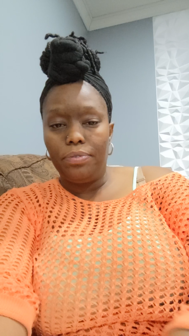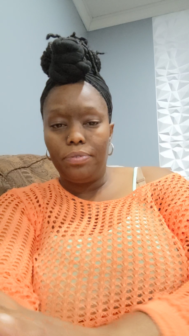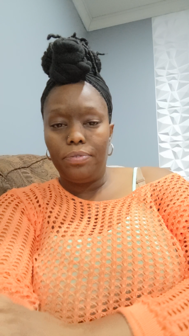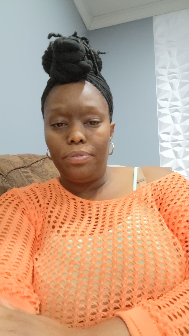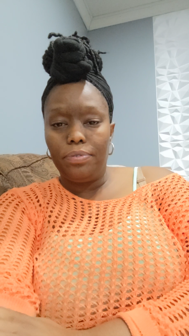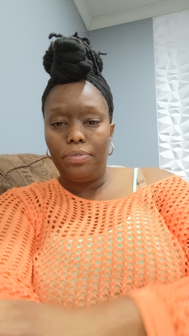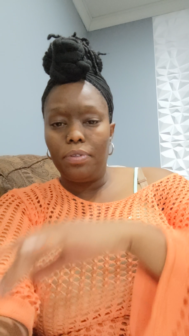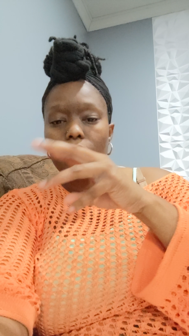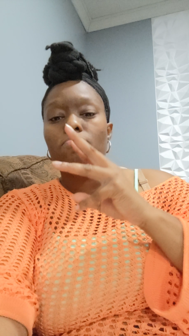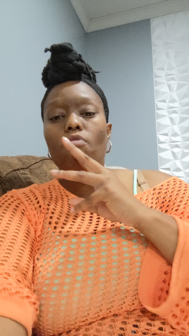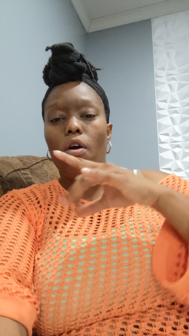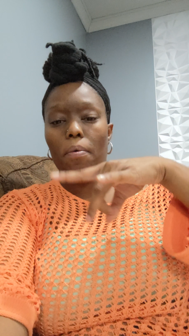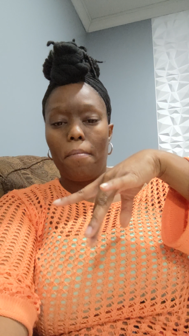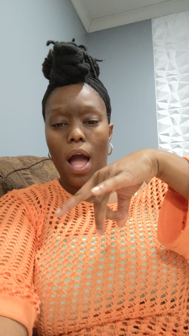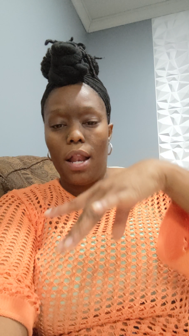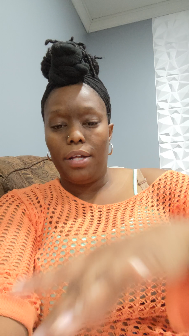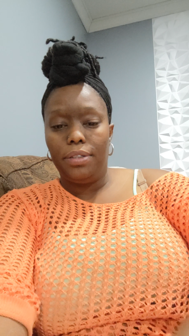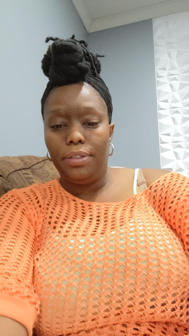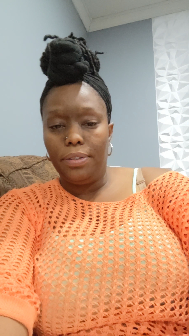melon